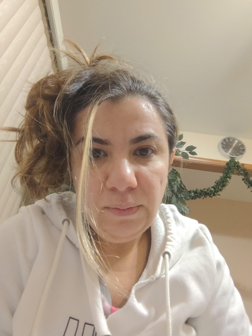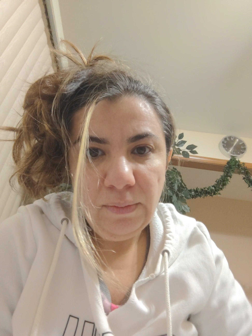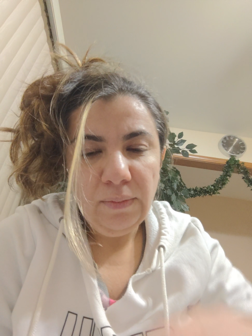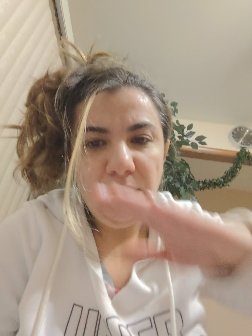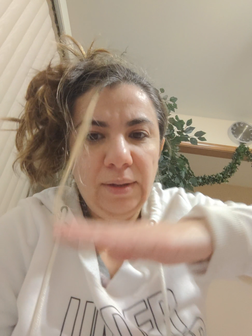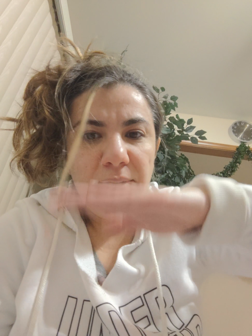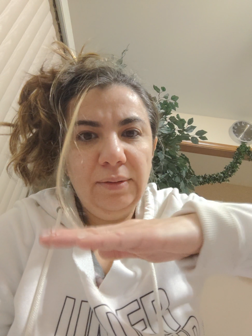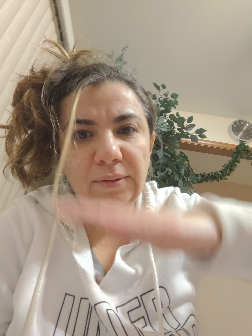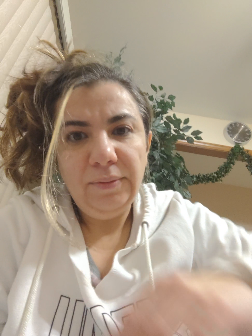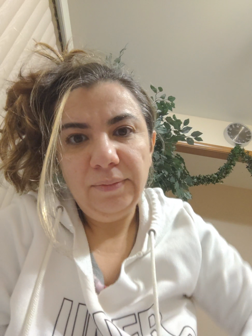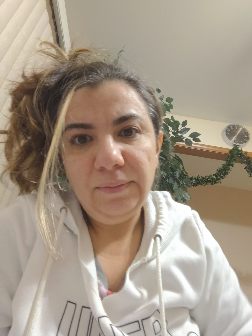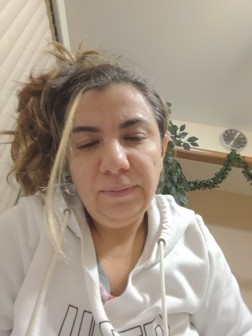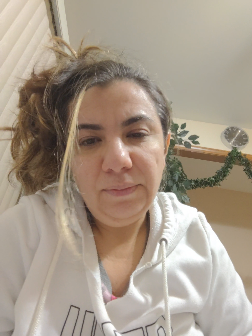table